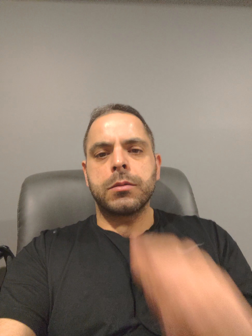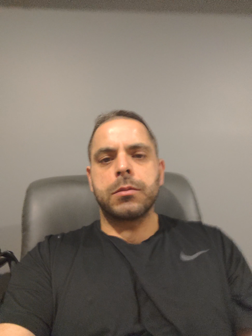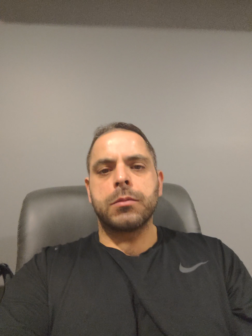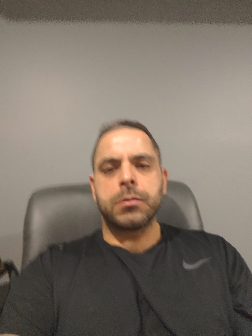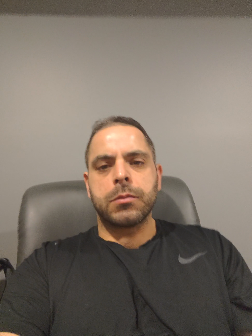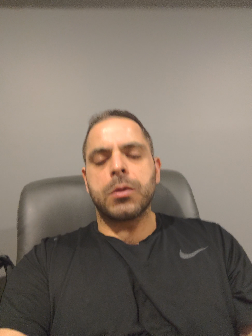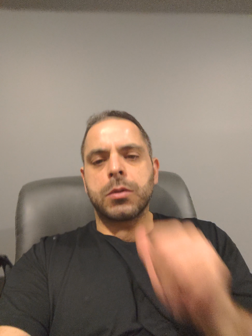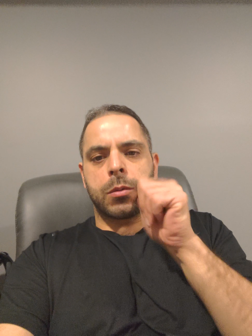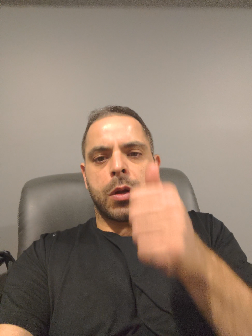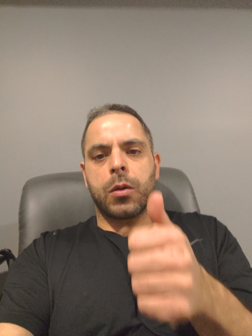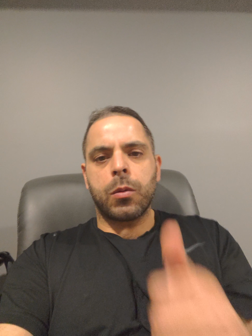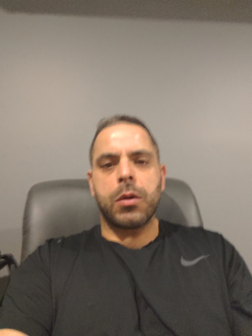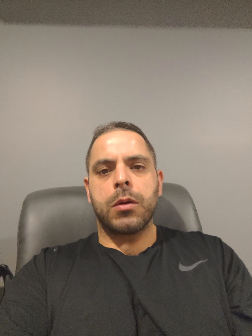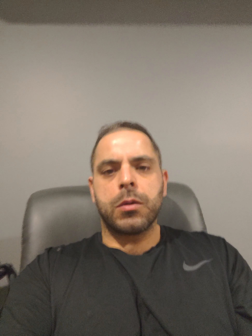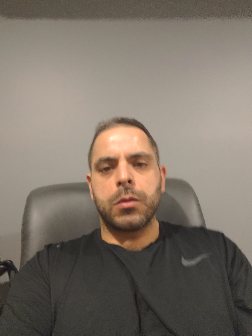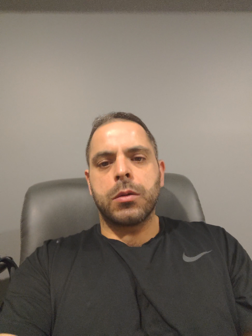tomorrow